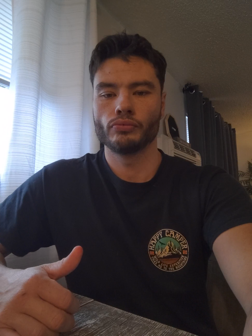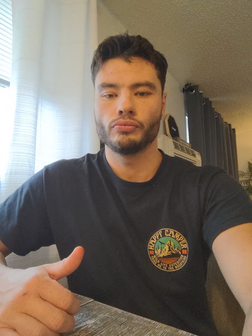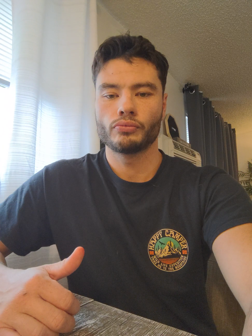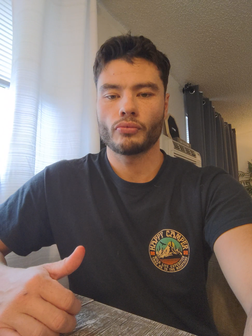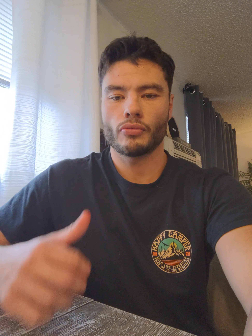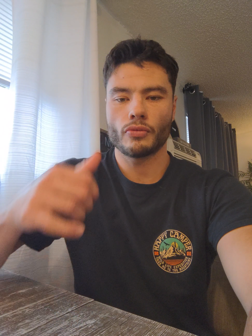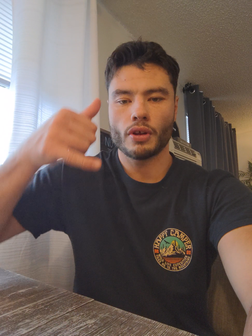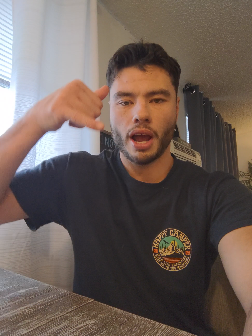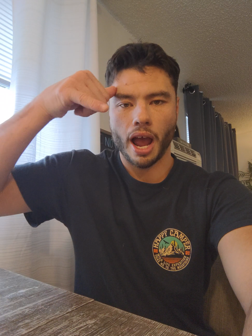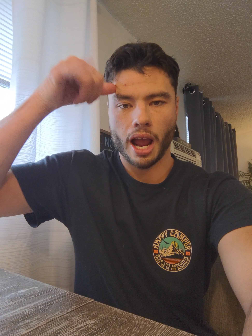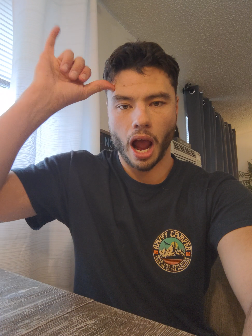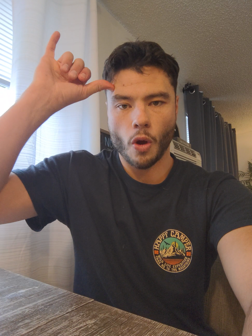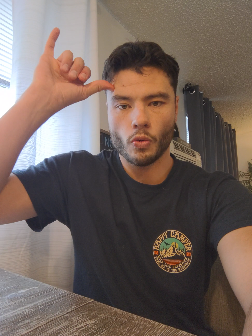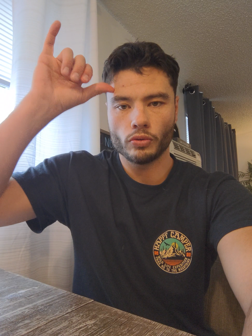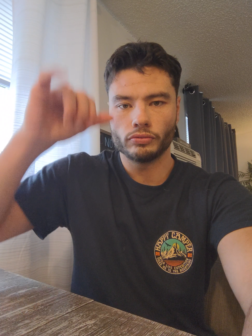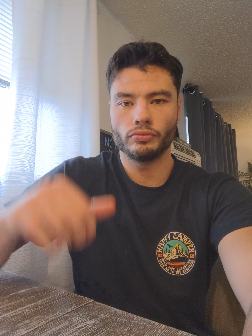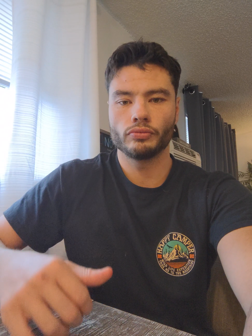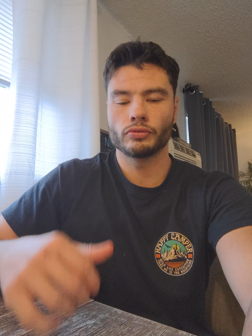cow